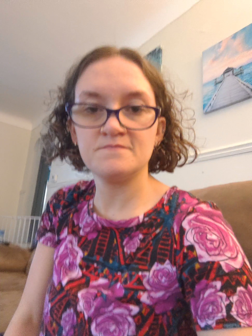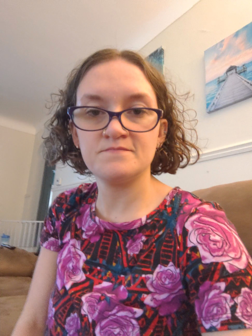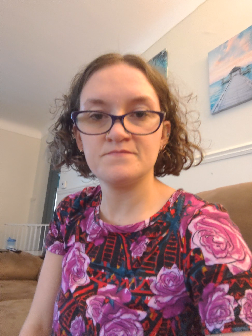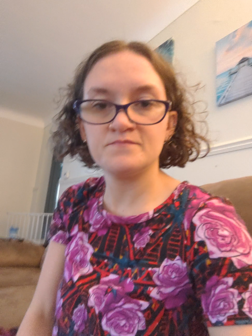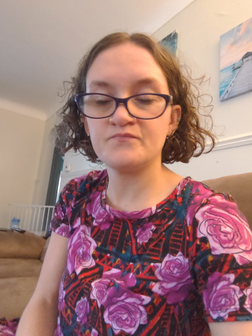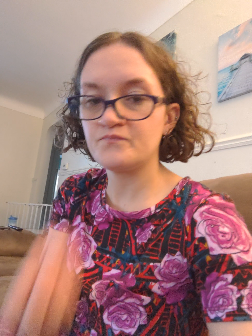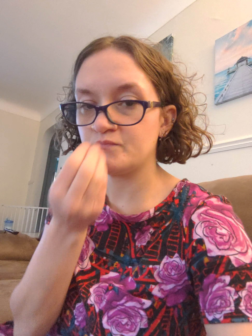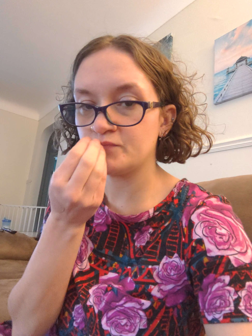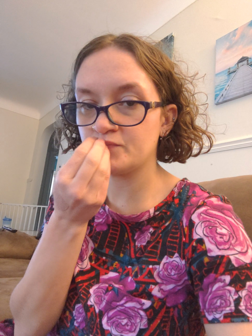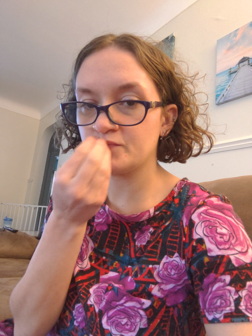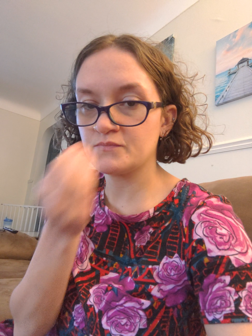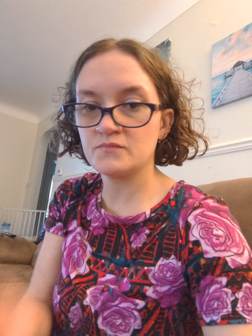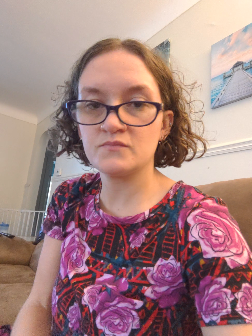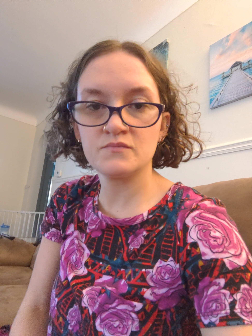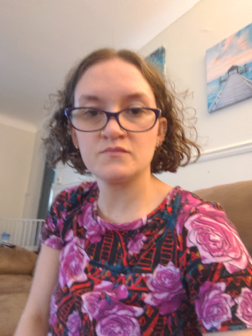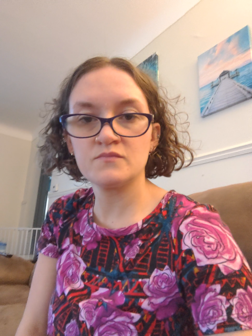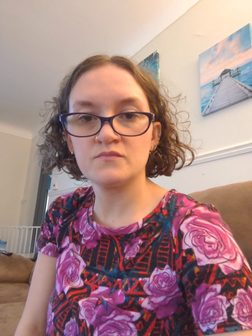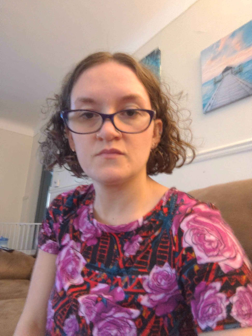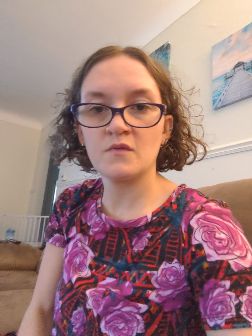food